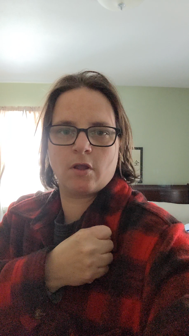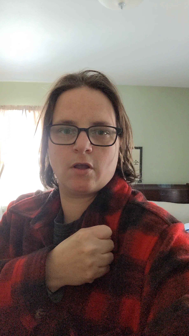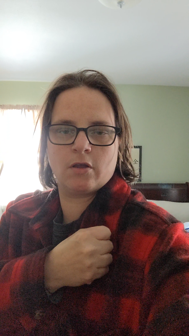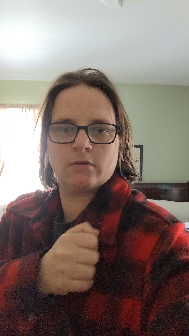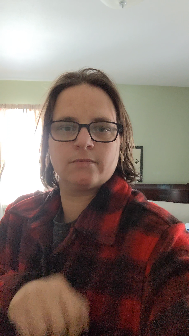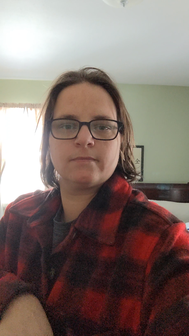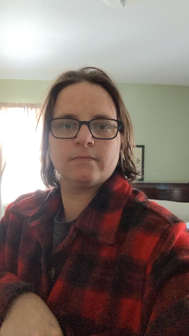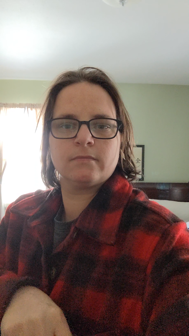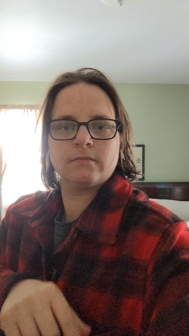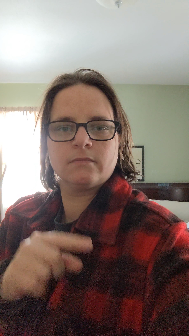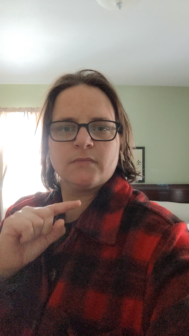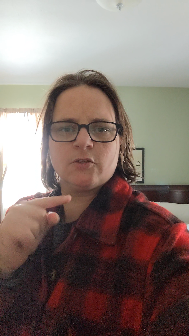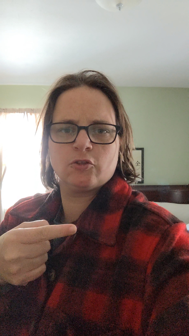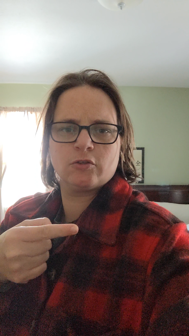hurt